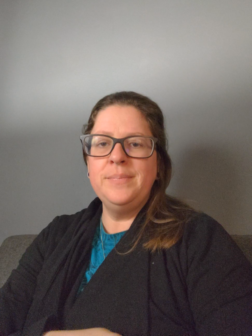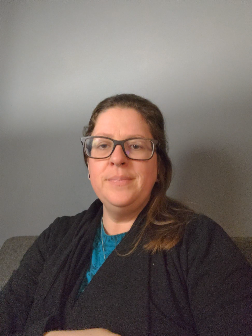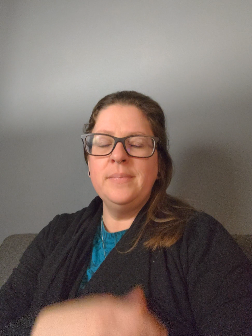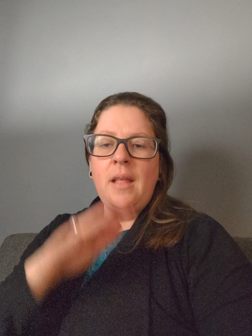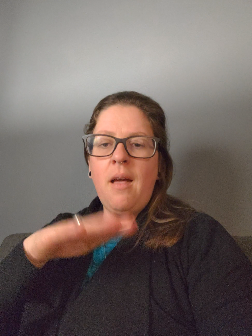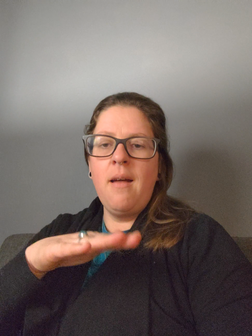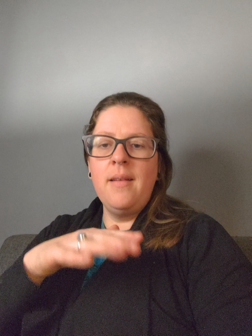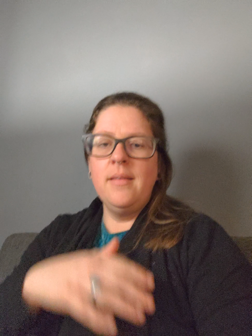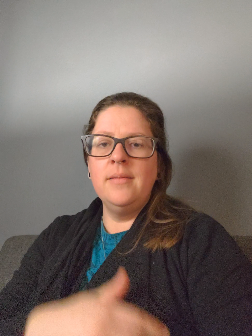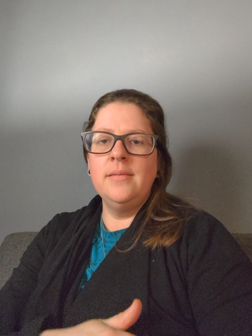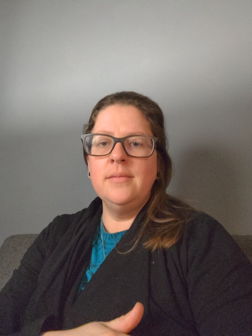on